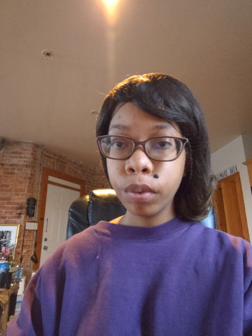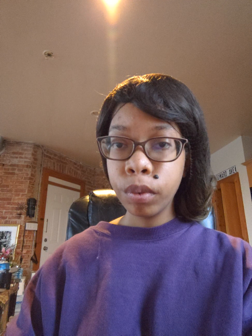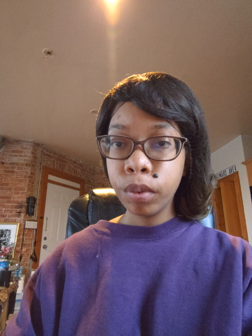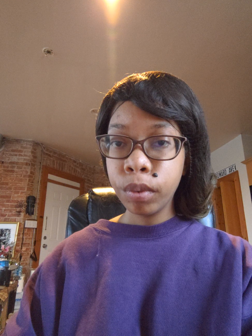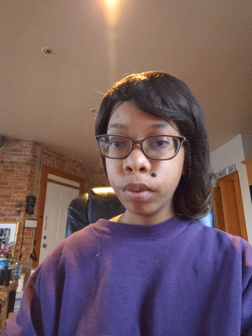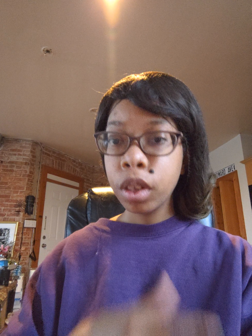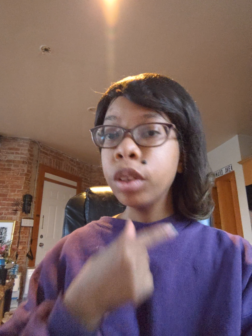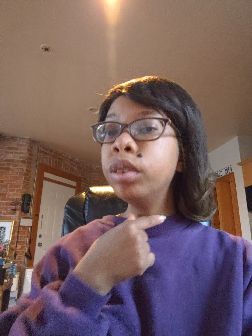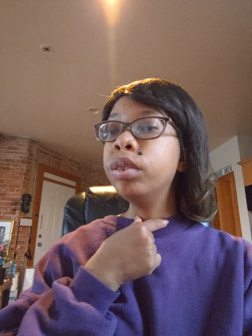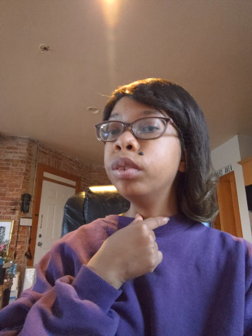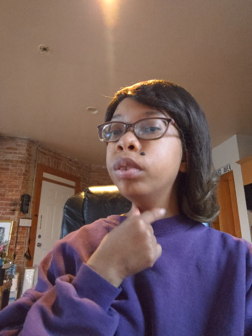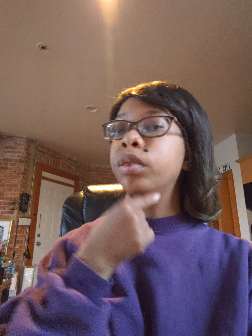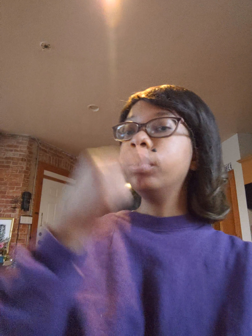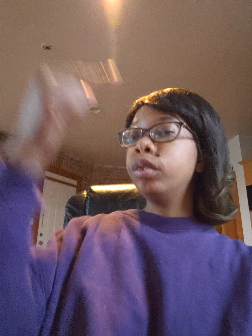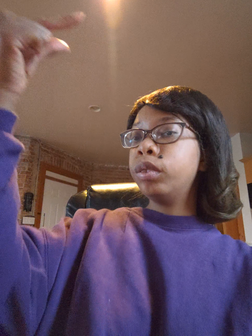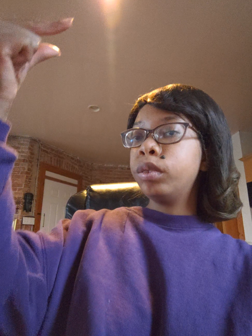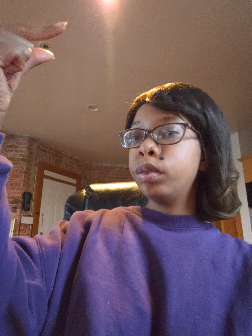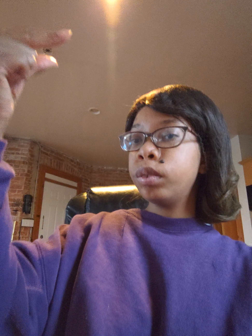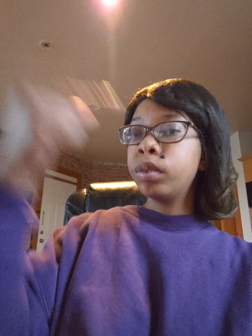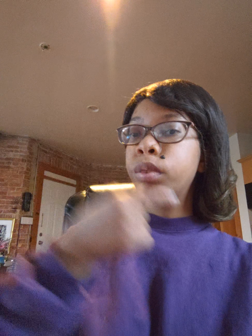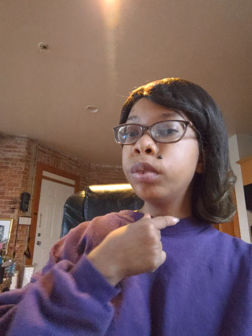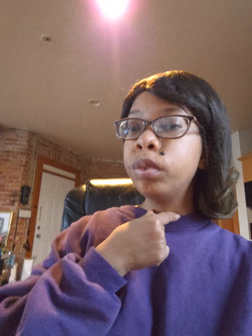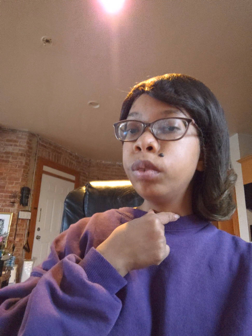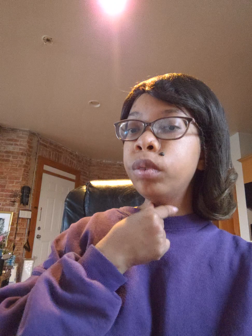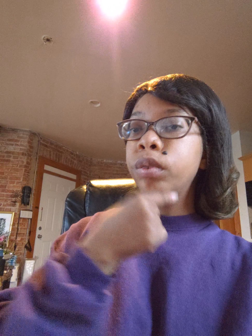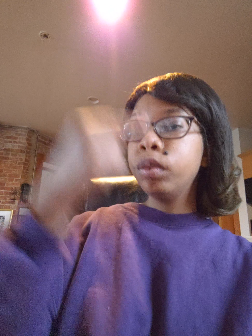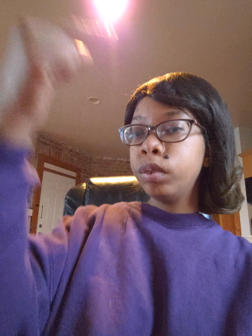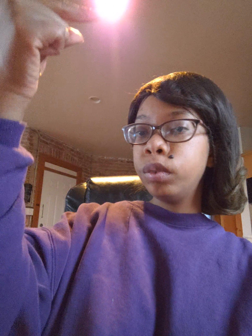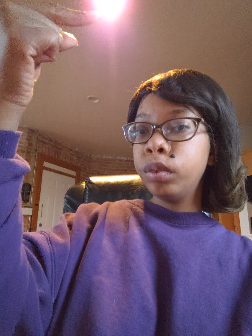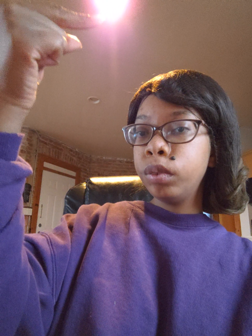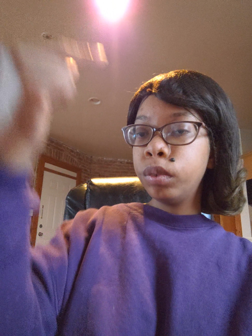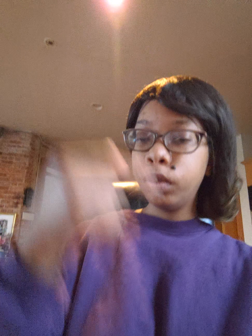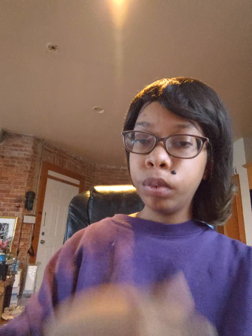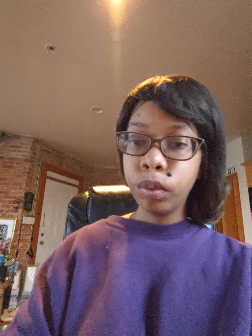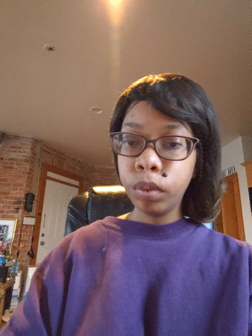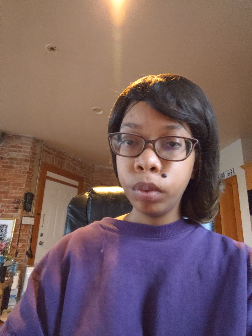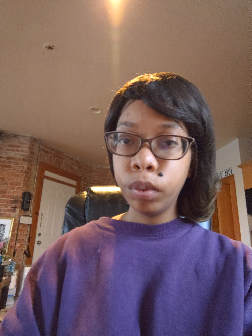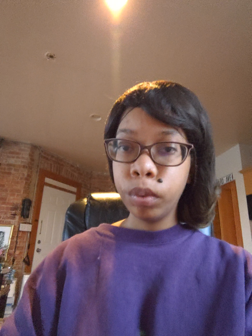giraffe